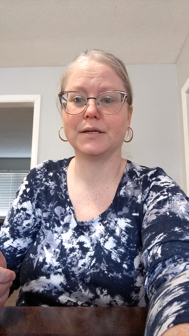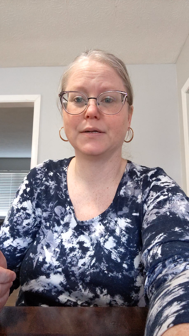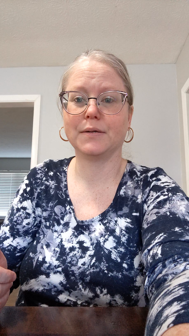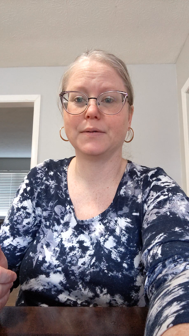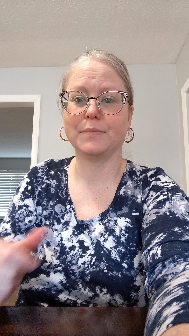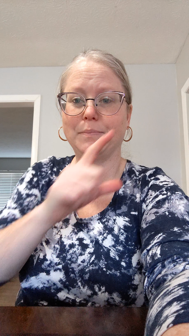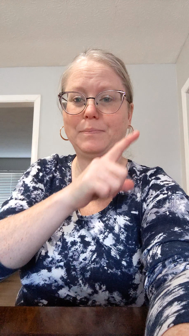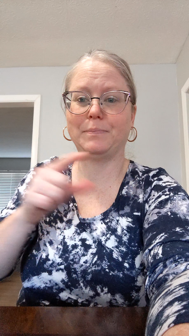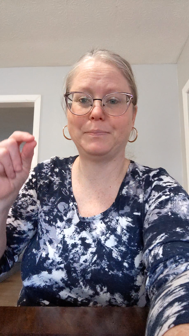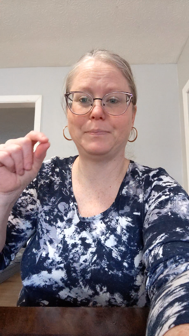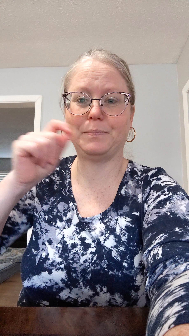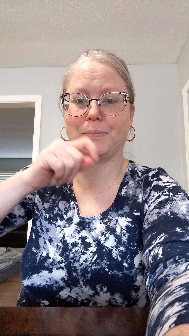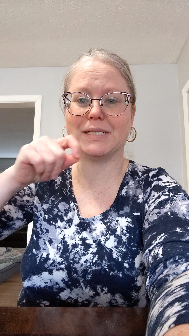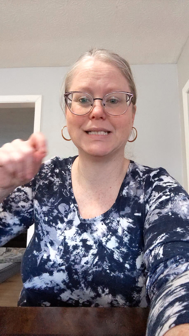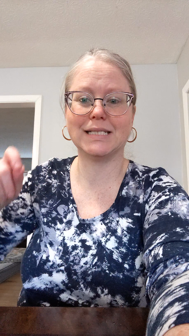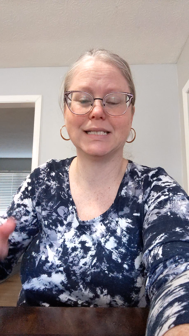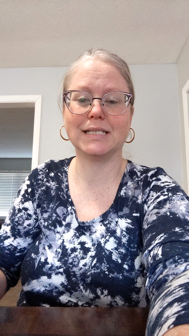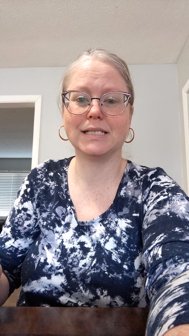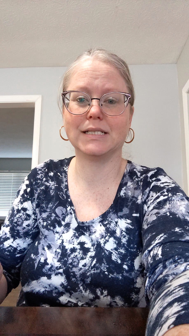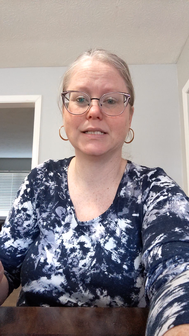peas